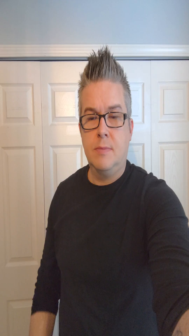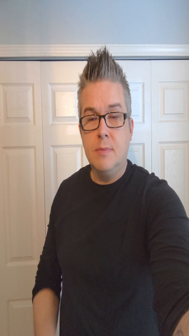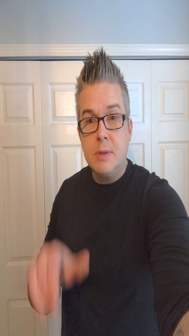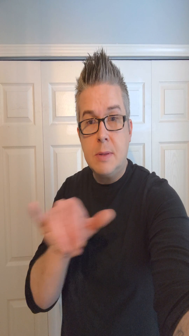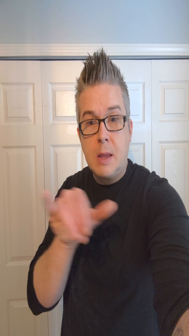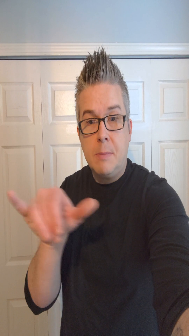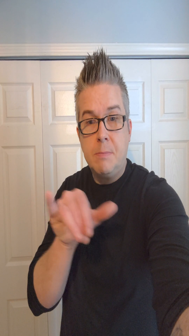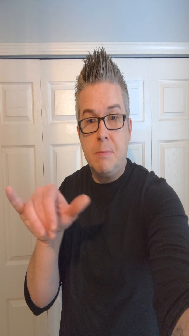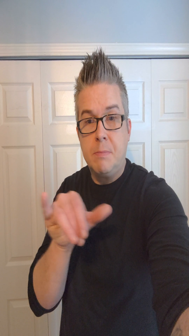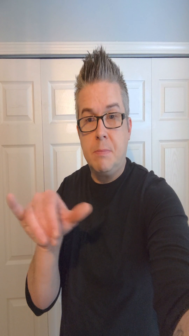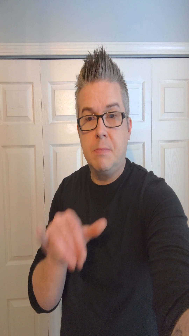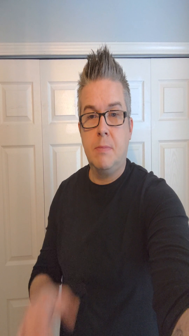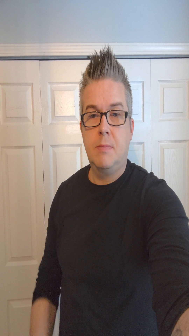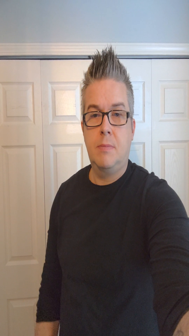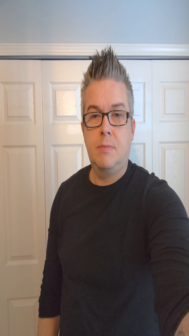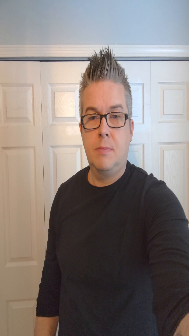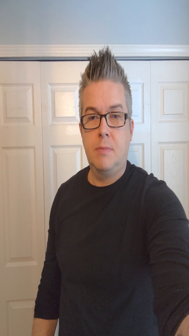same